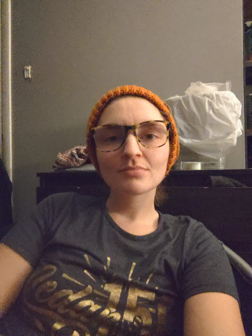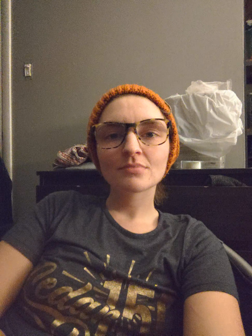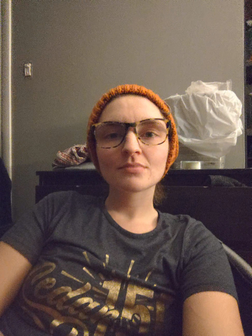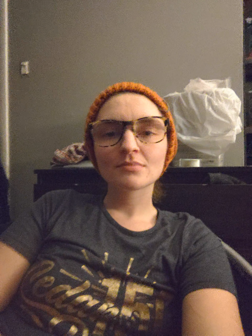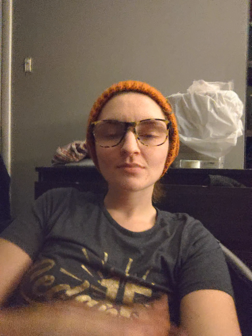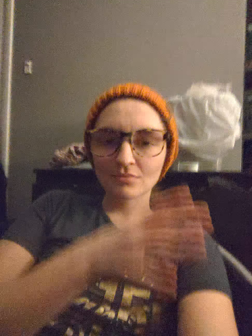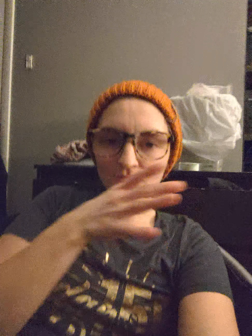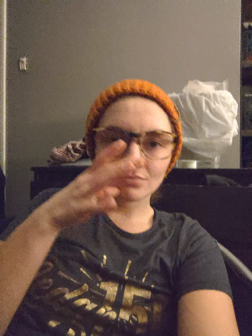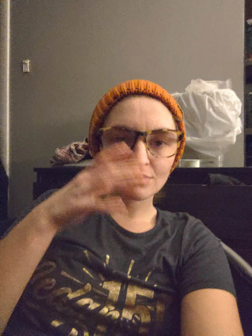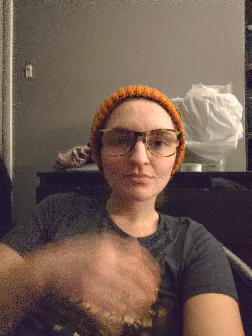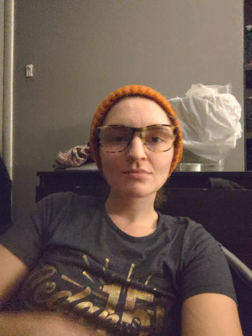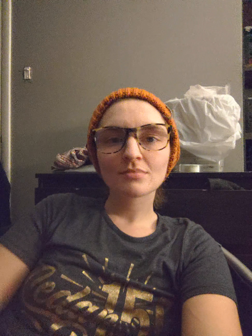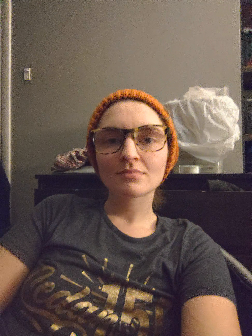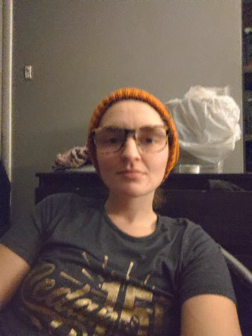farm